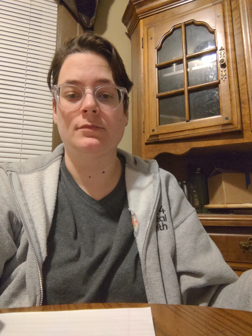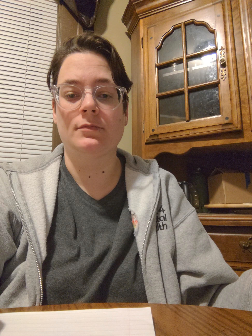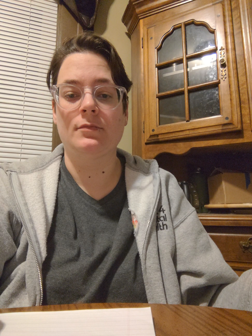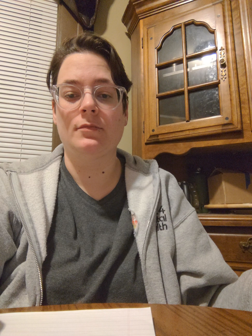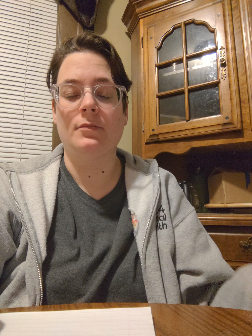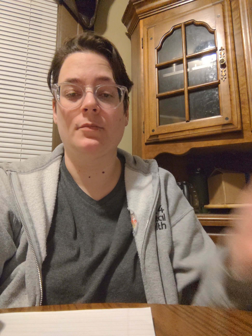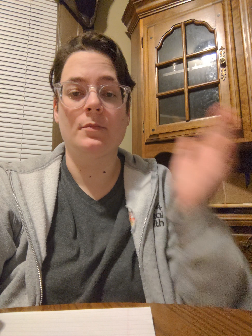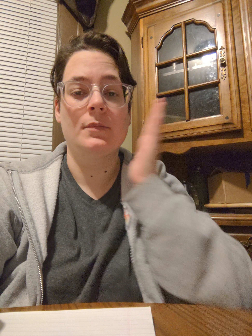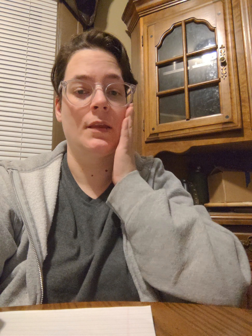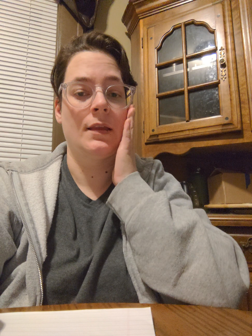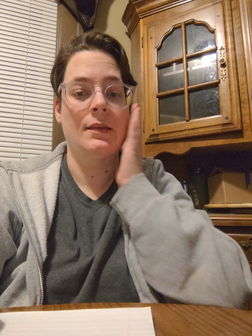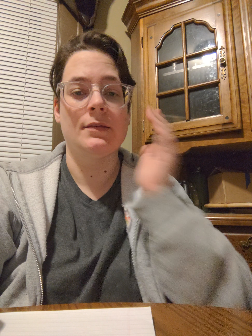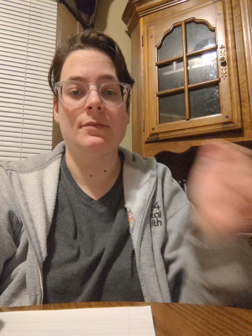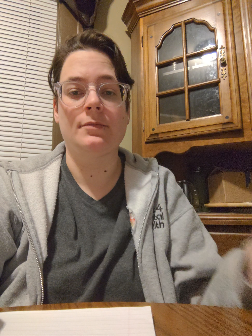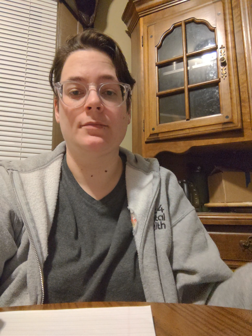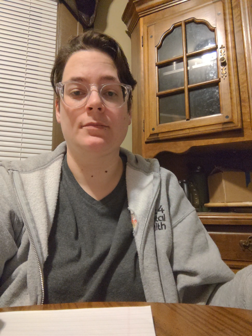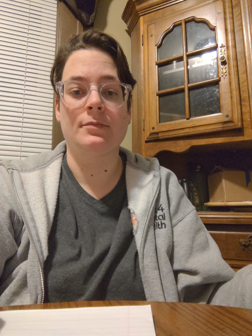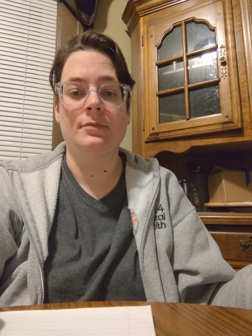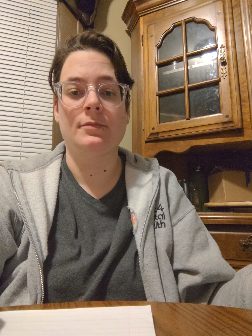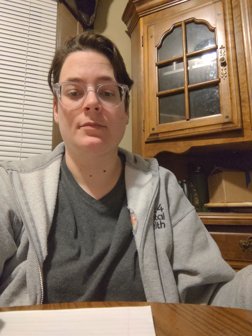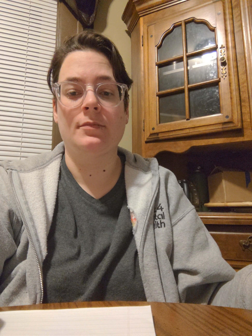bed